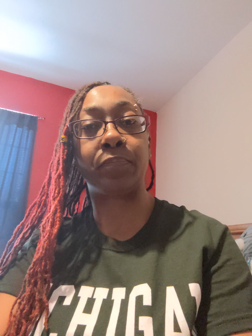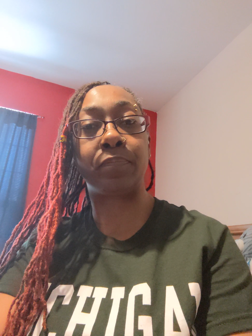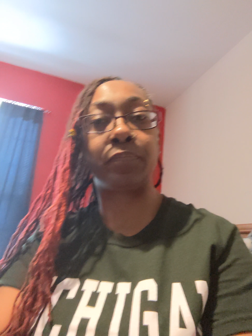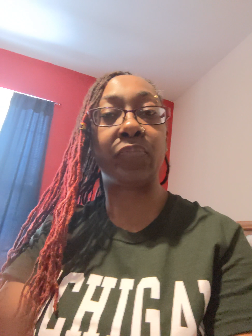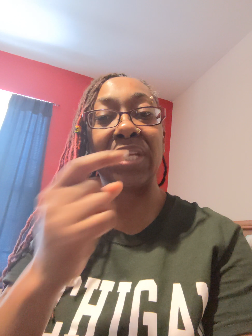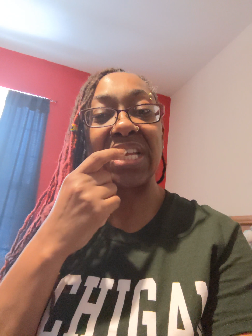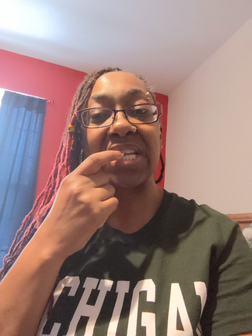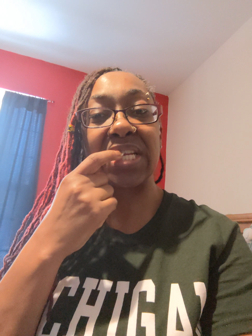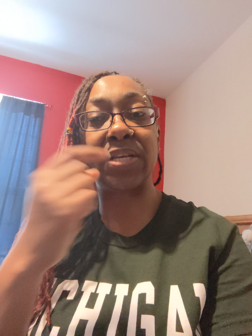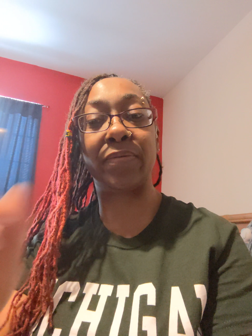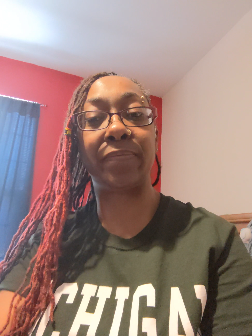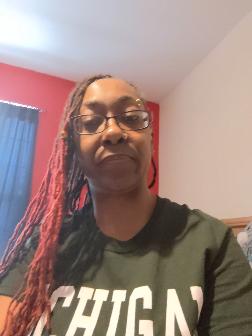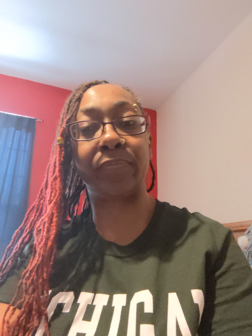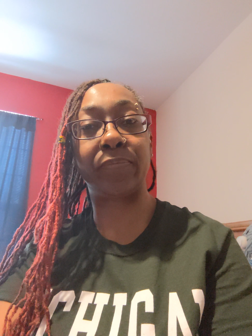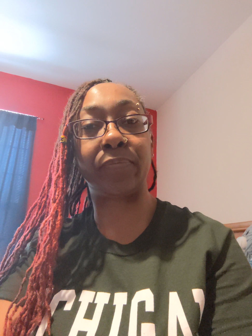tooth